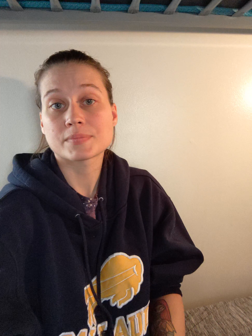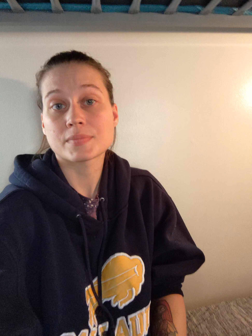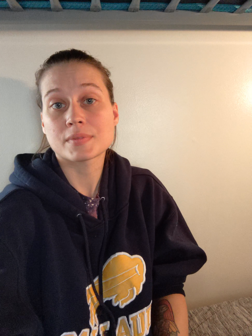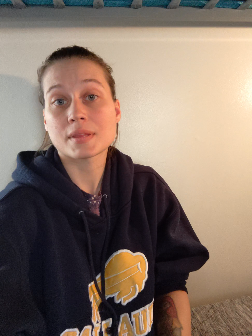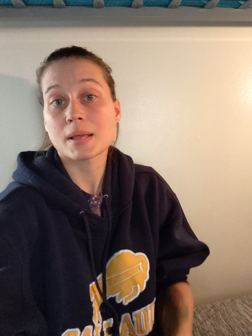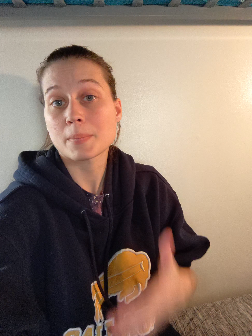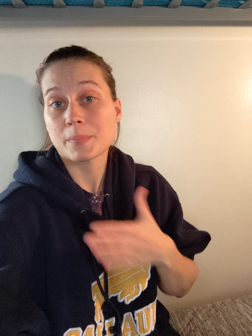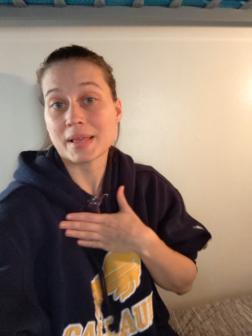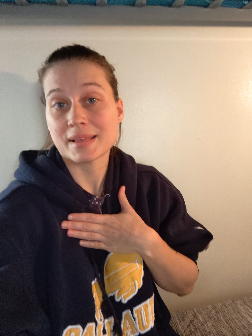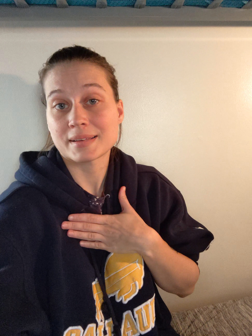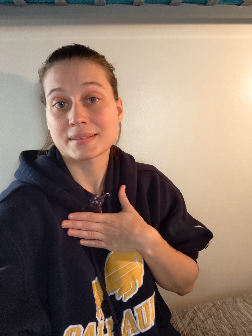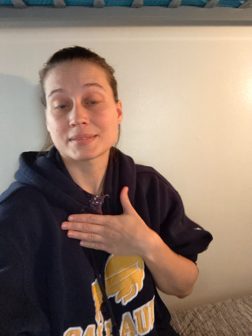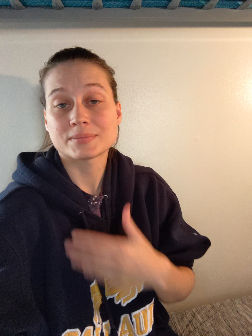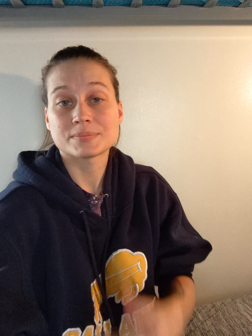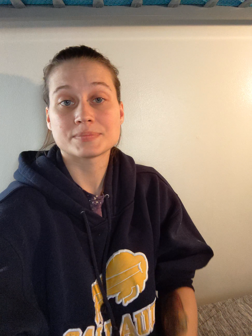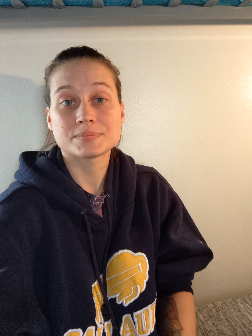my